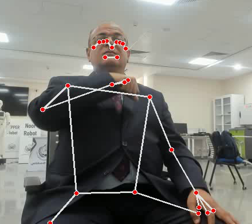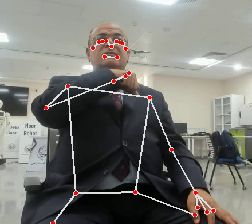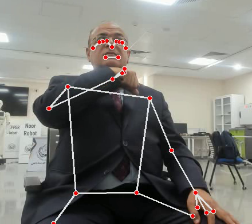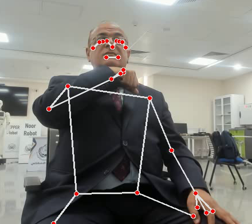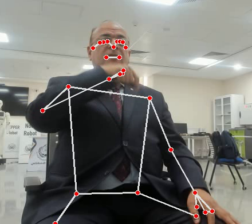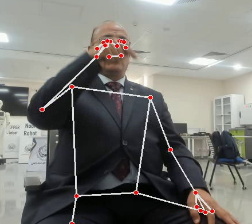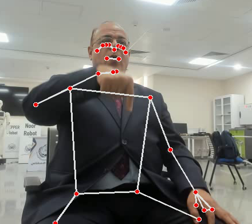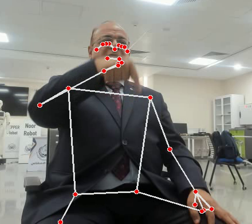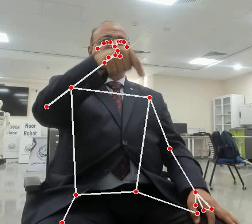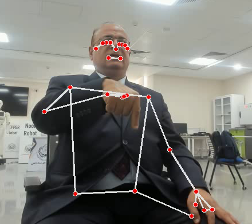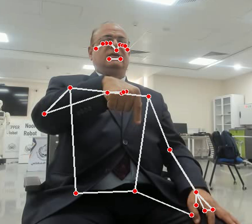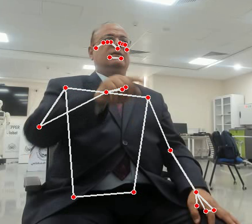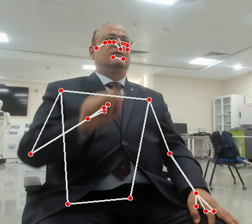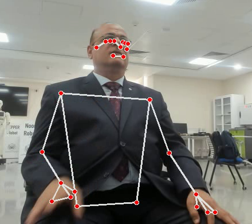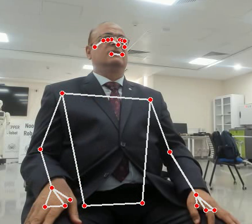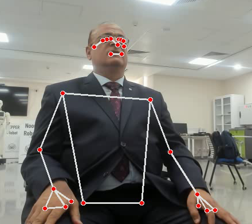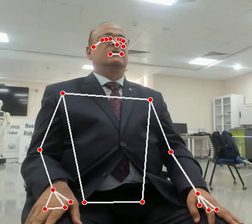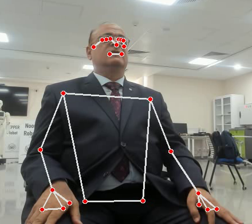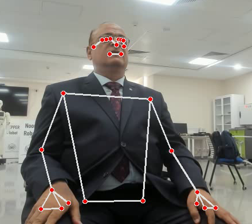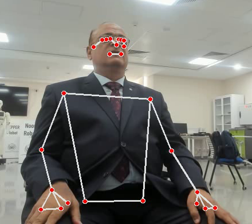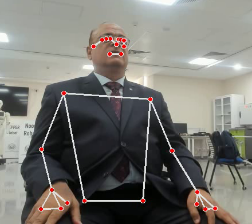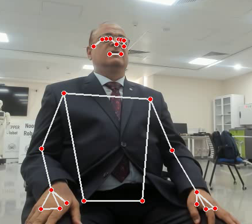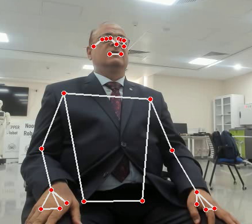delwaty